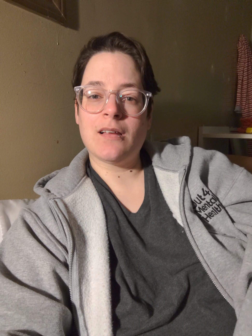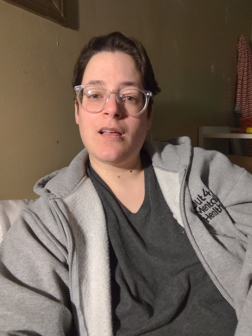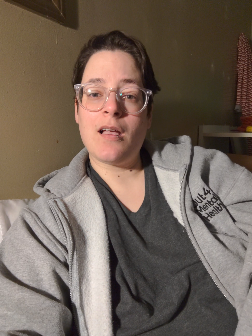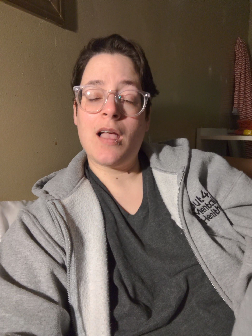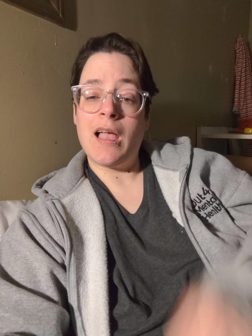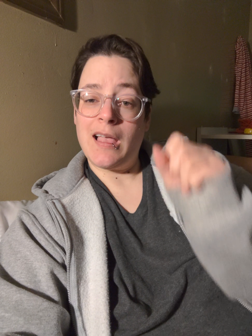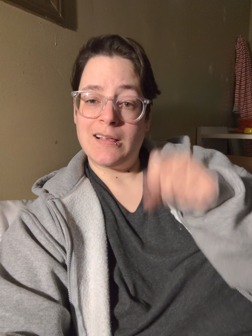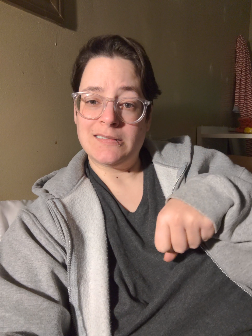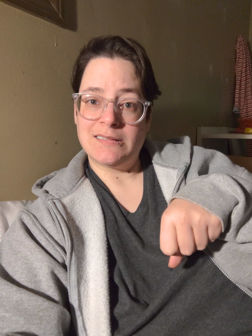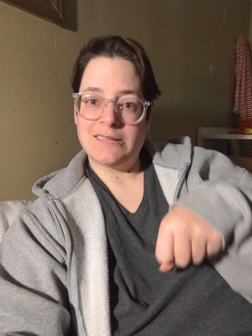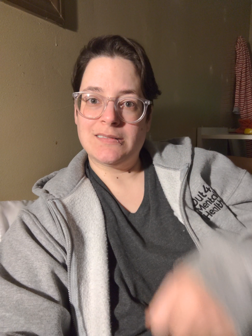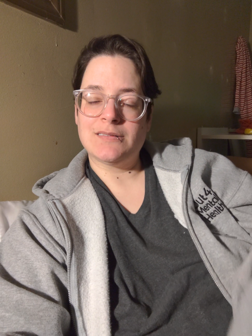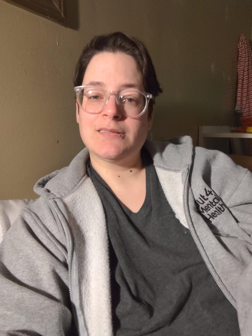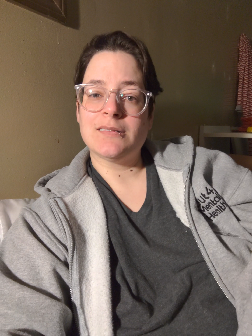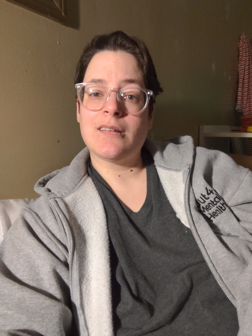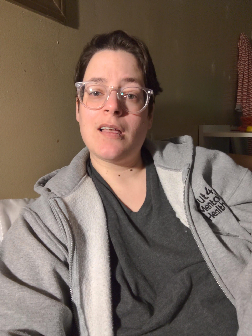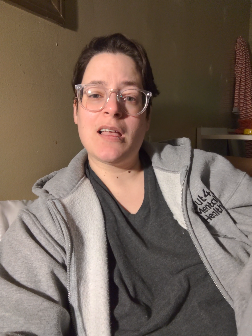can